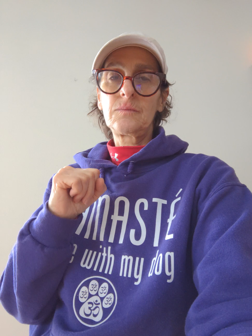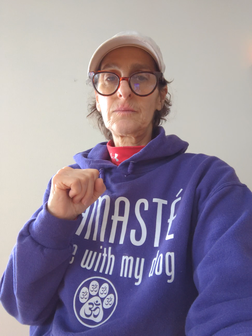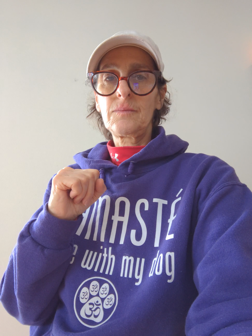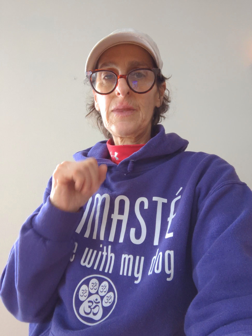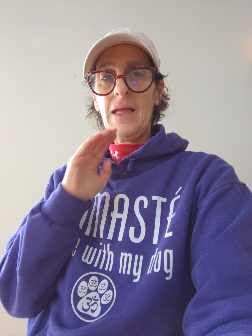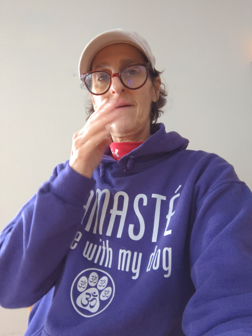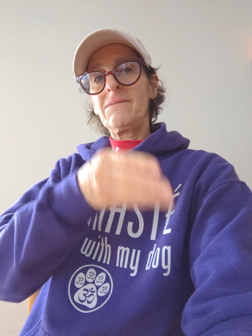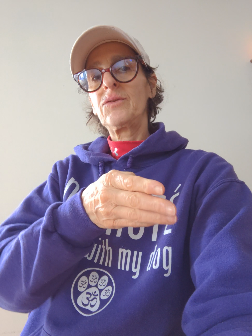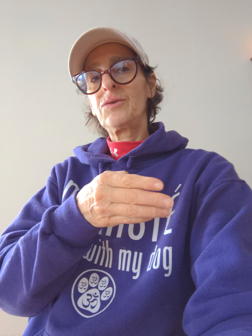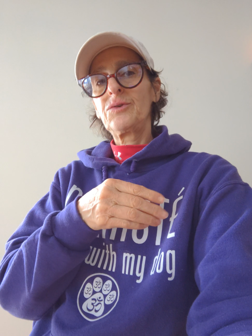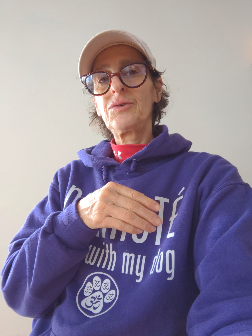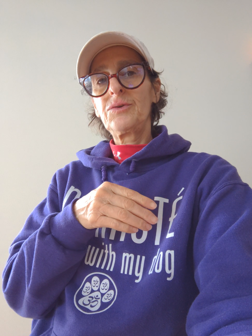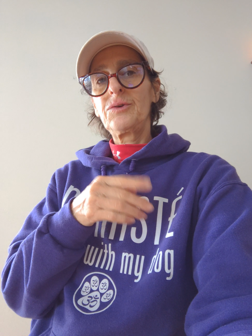after